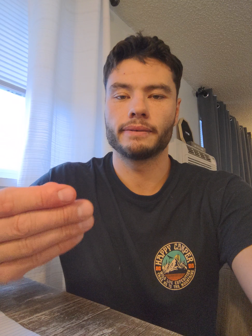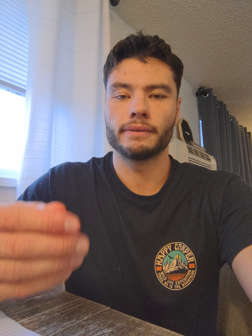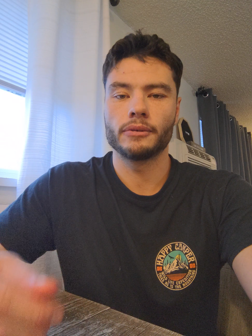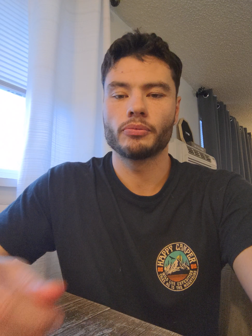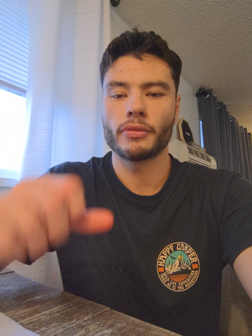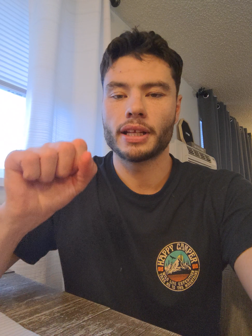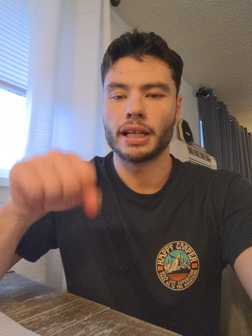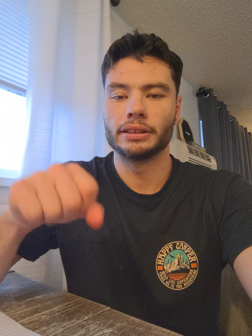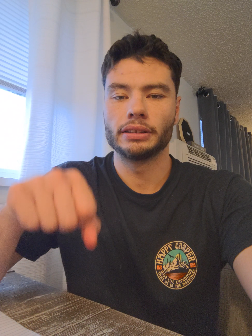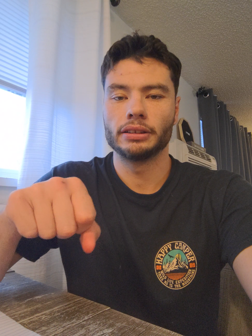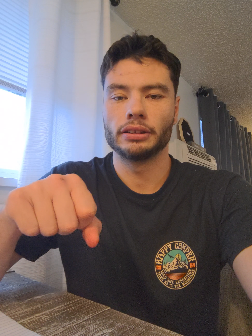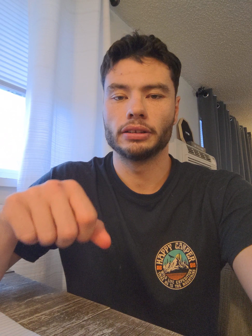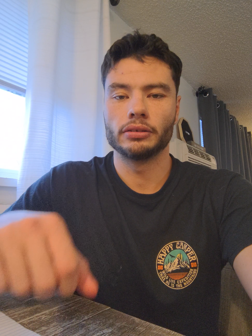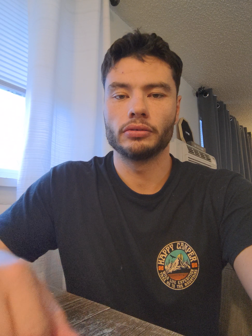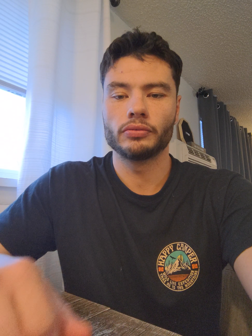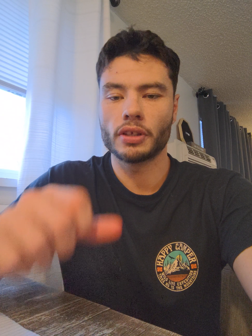yes